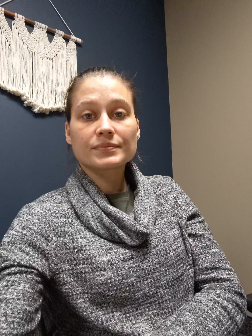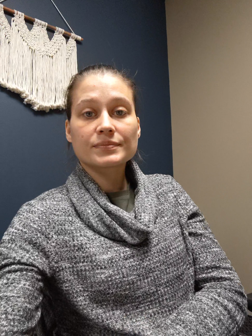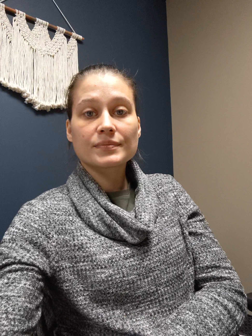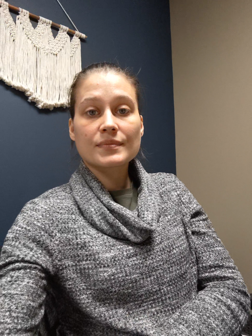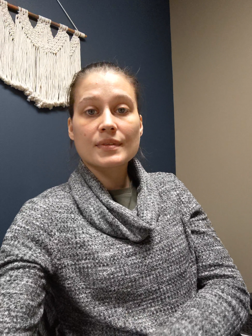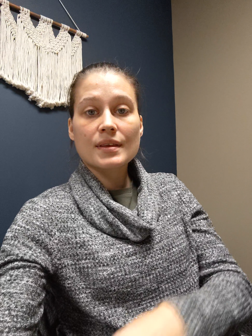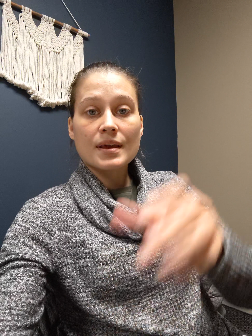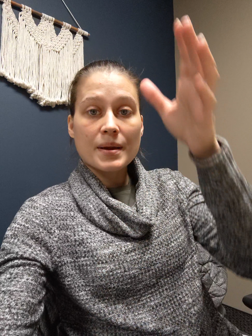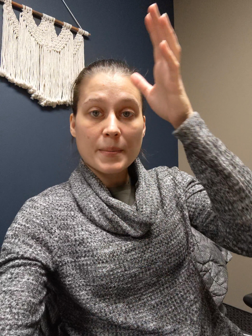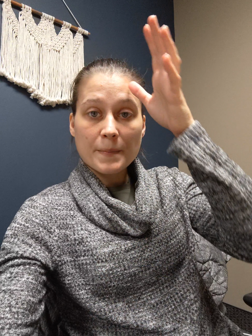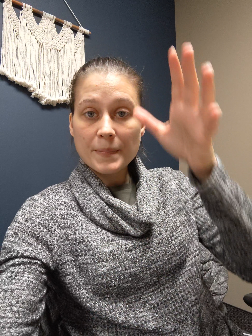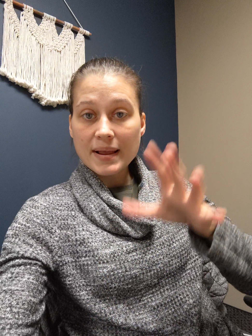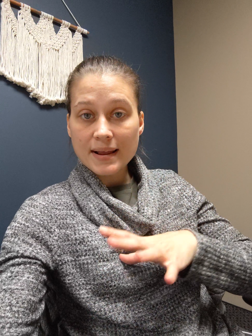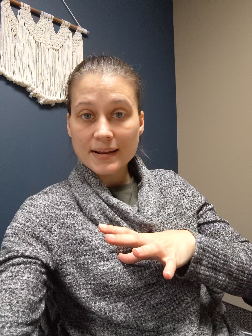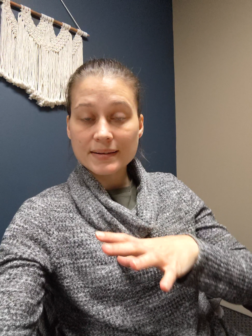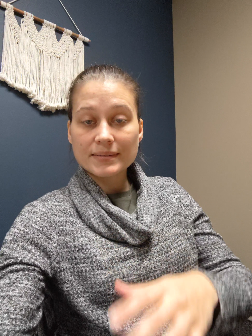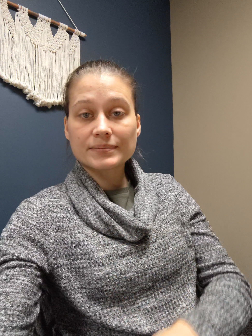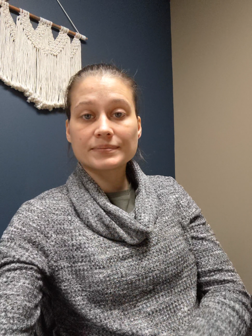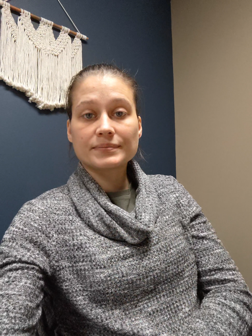man